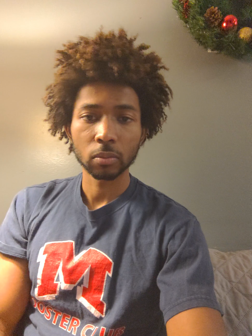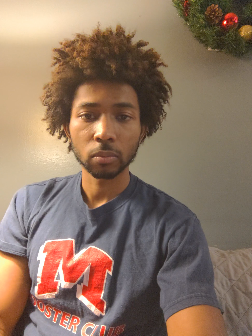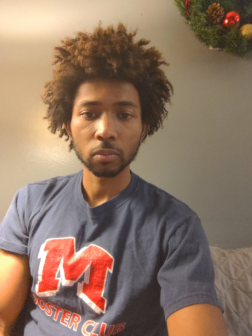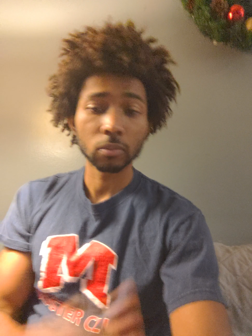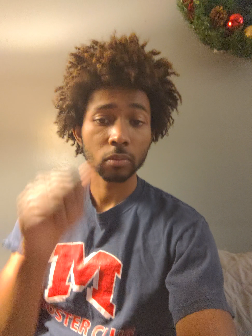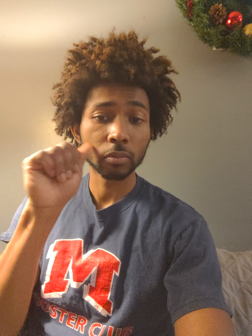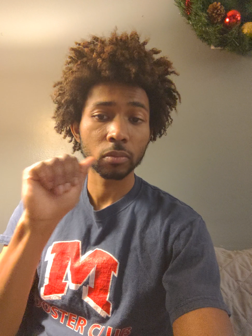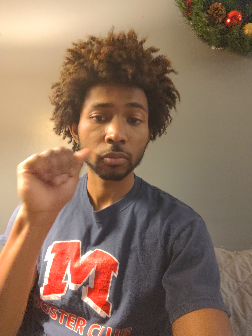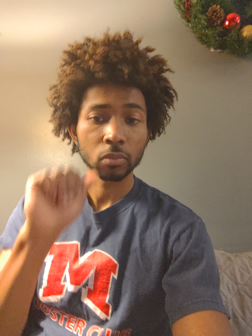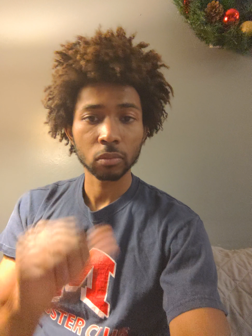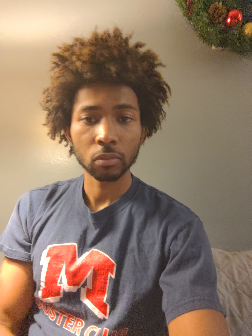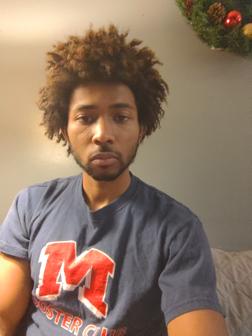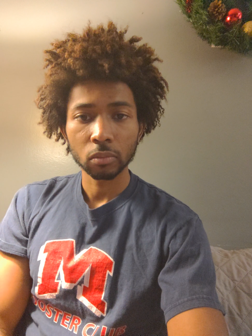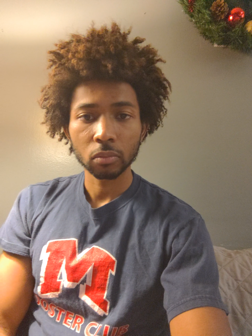aunt